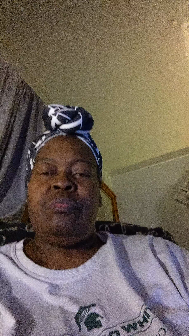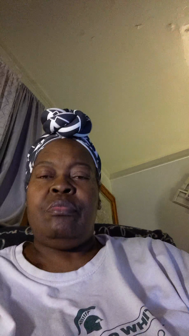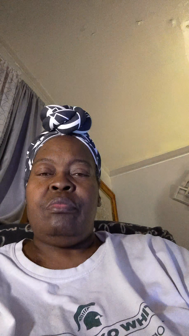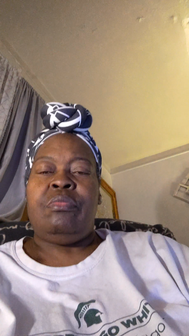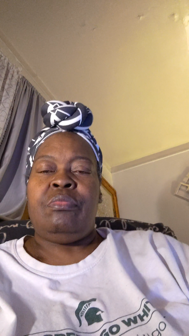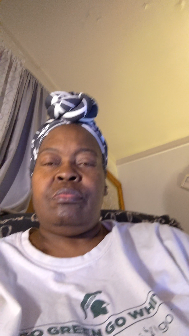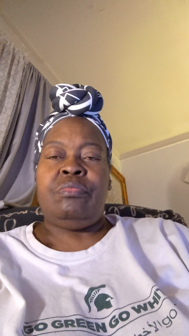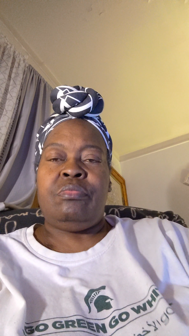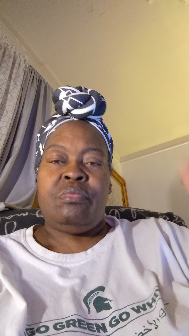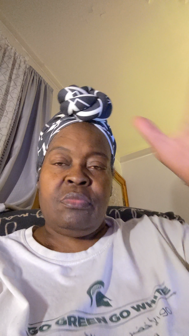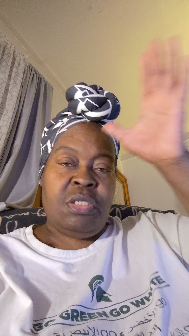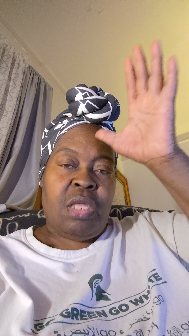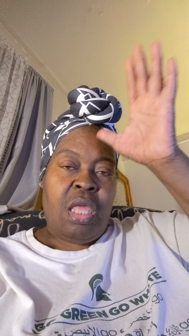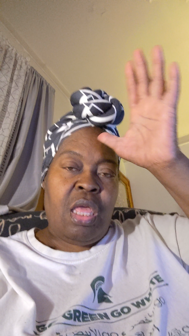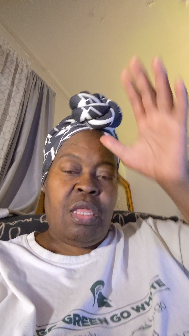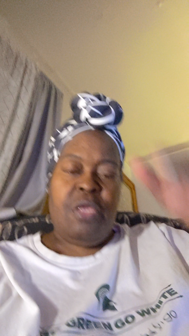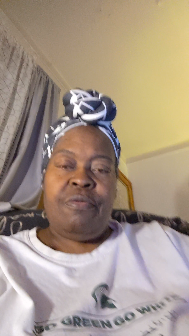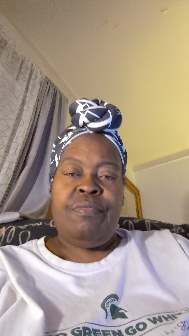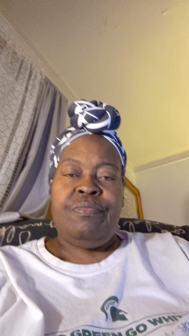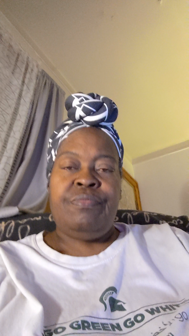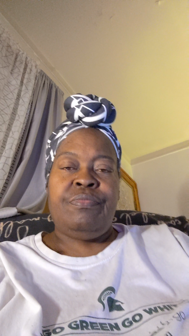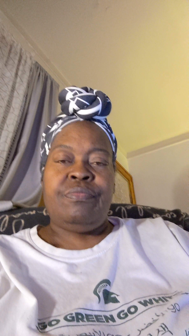daddy